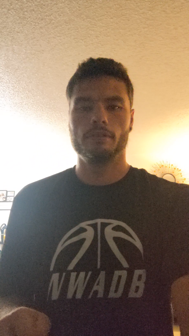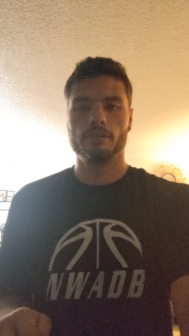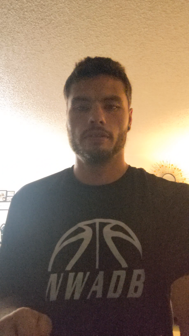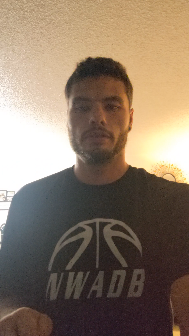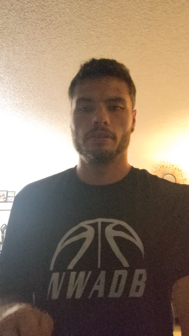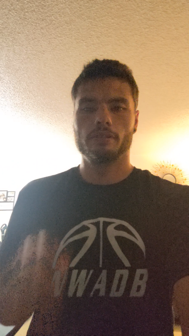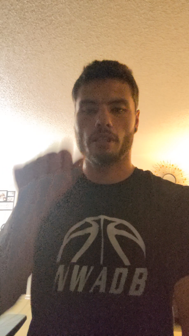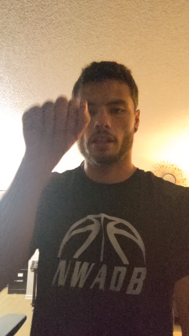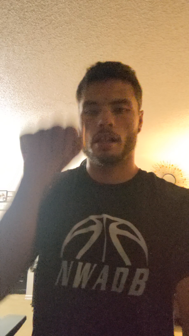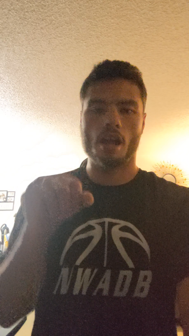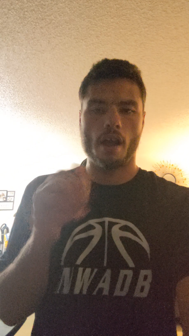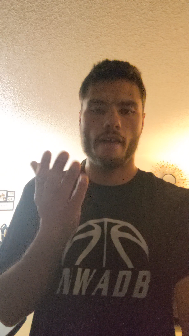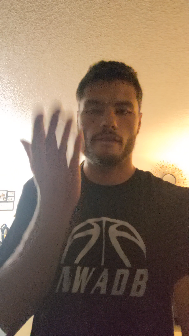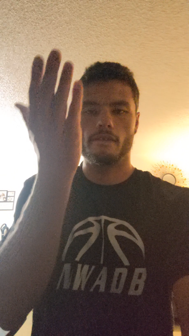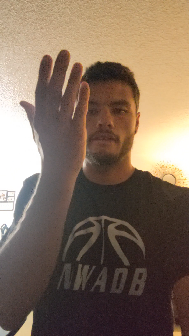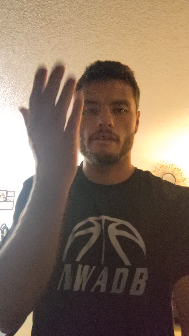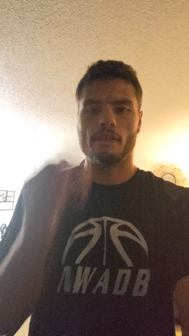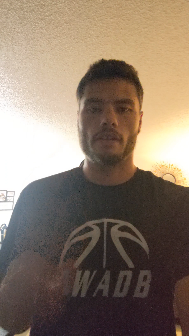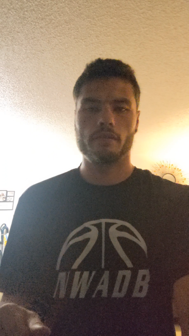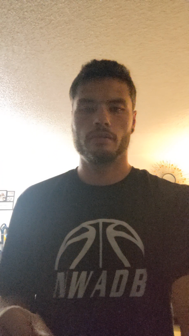gloves